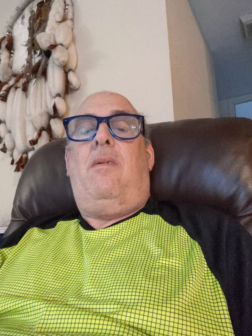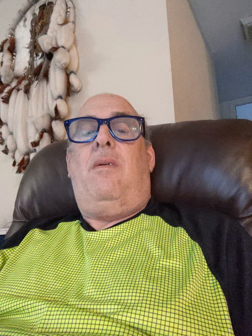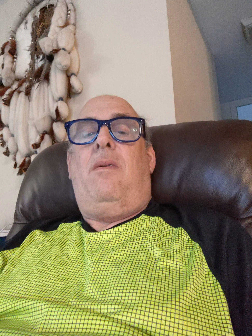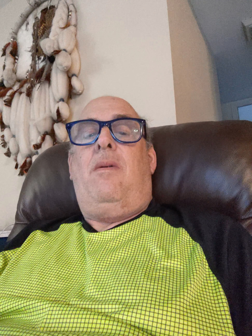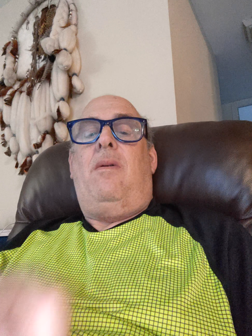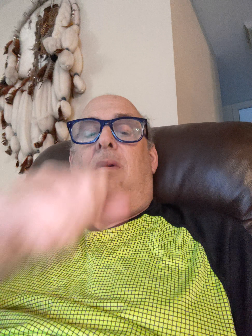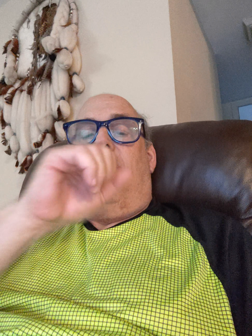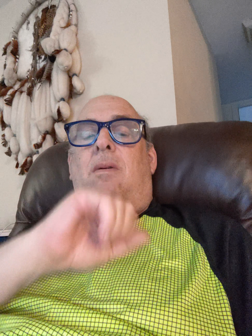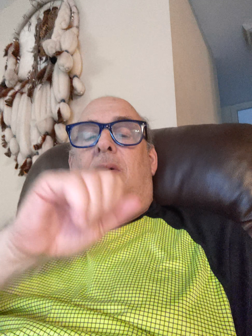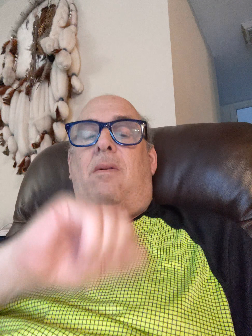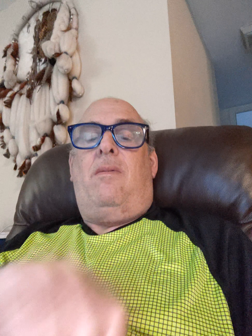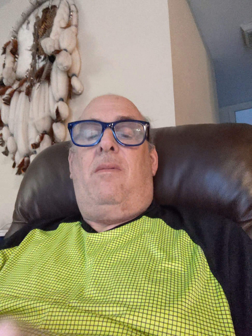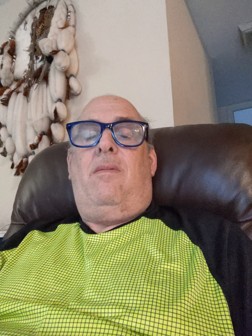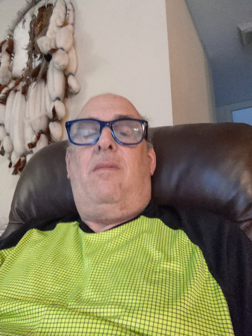ice cream